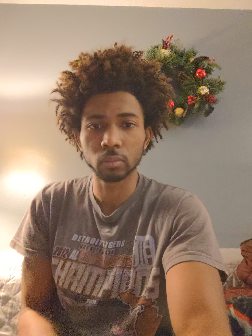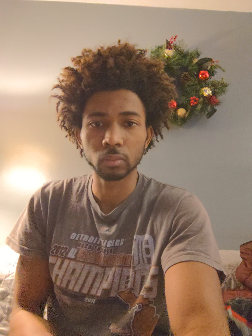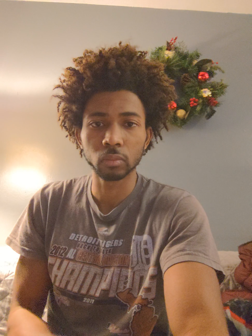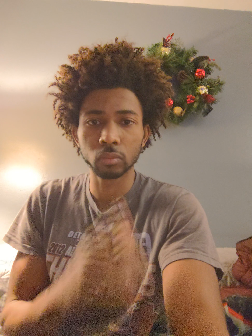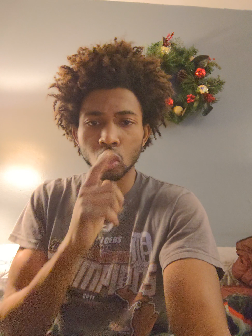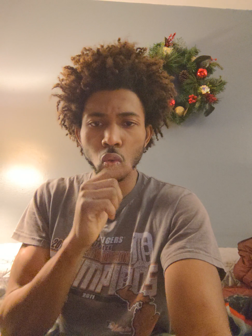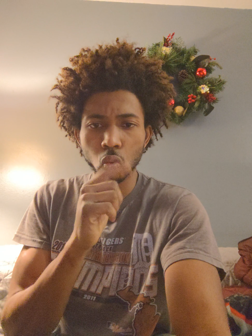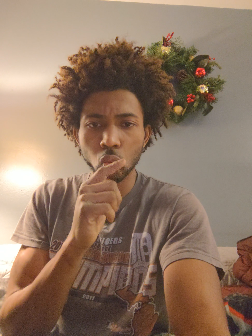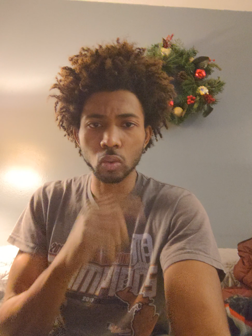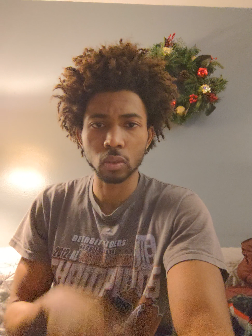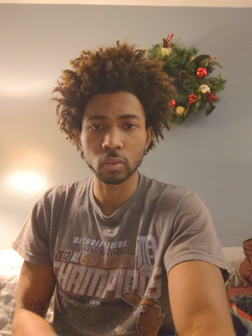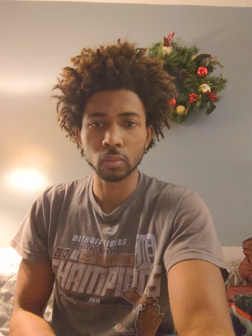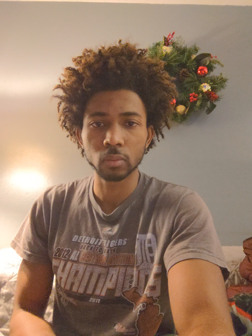who